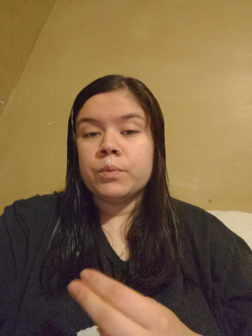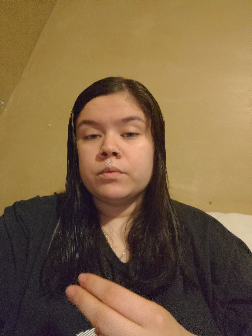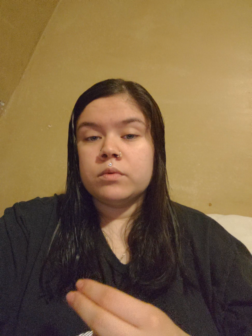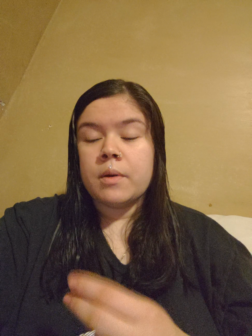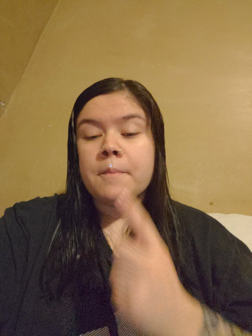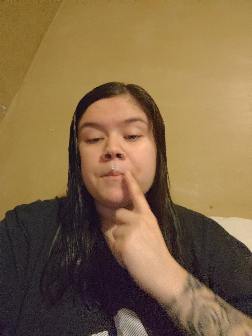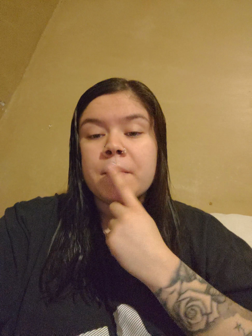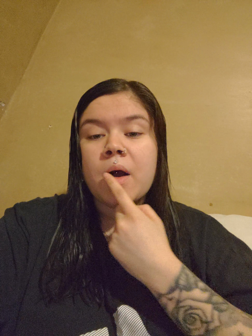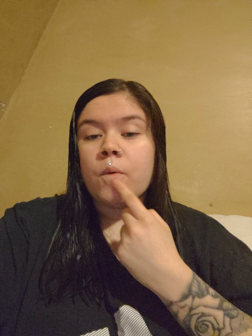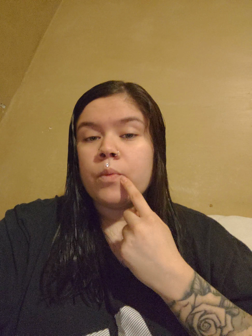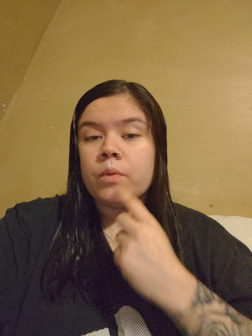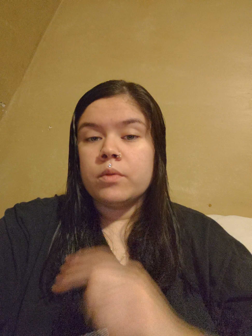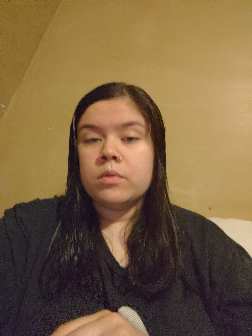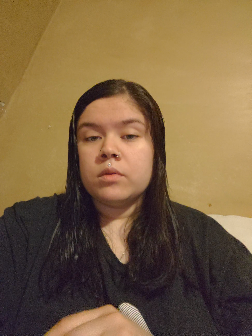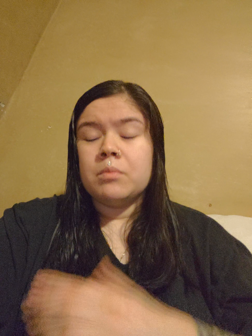mouth